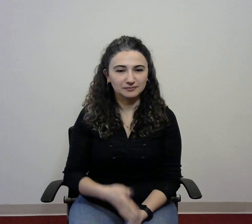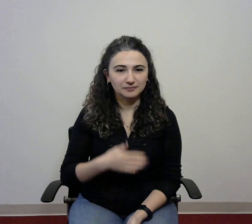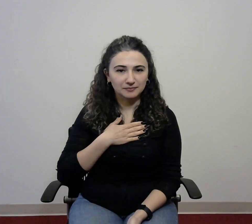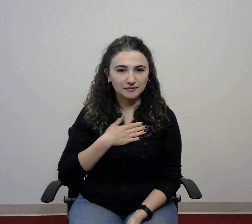mən